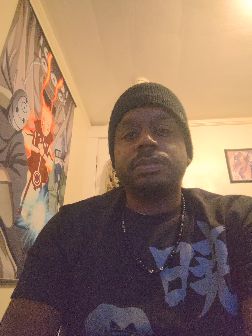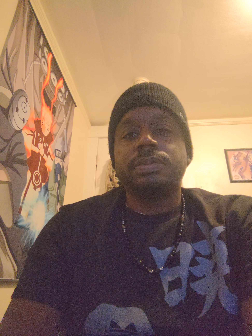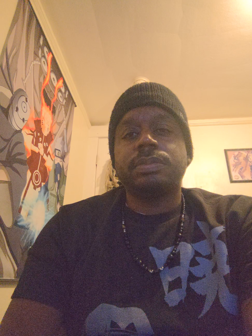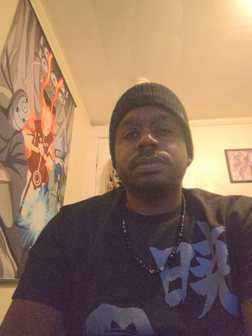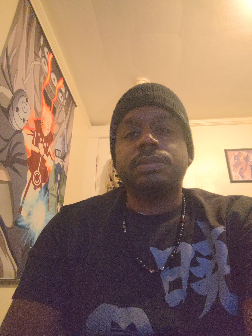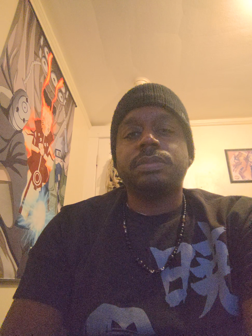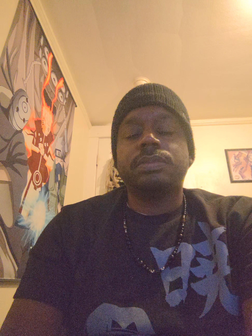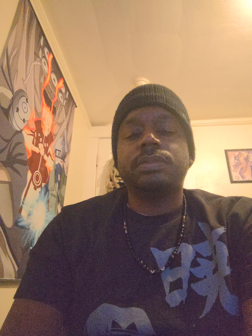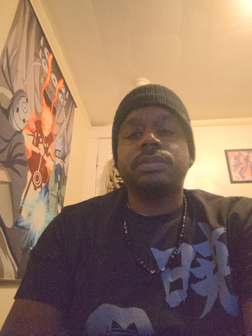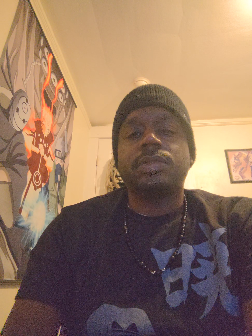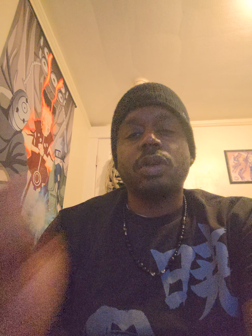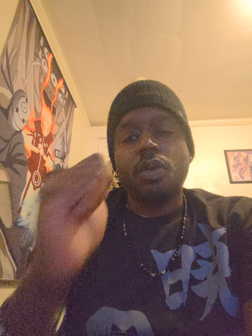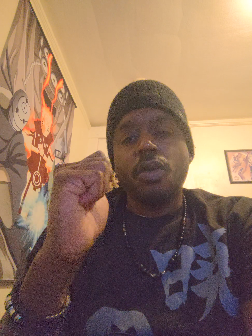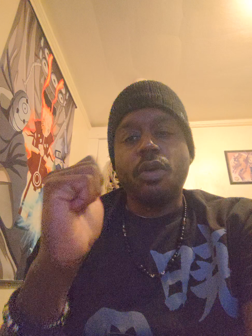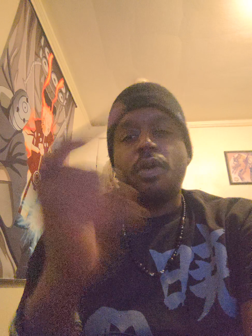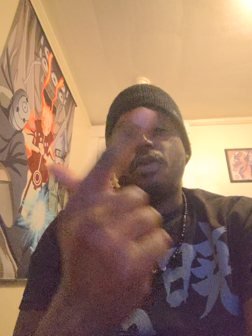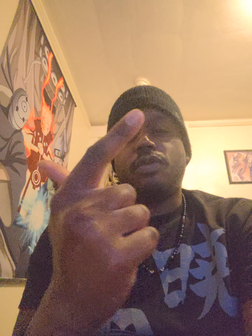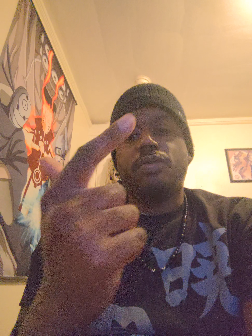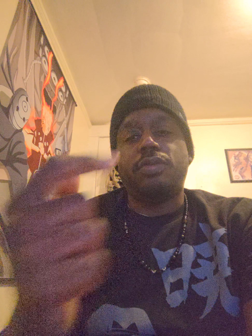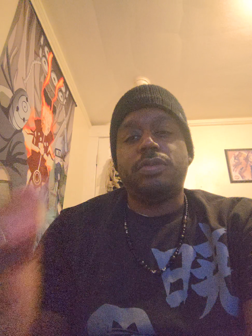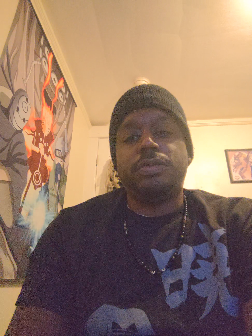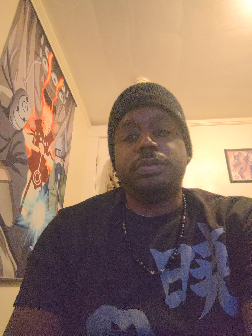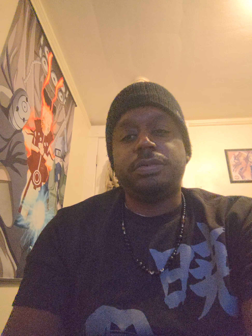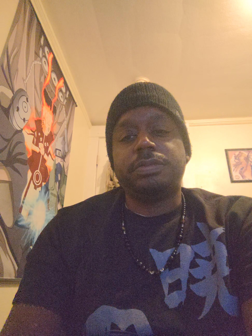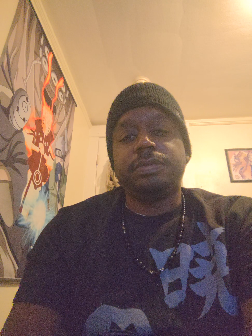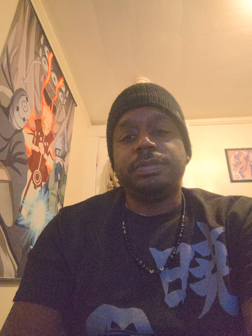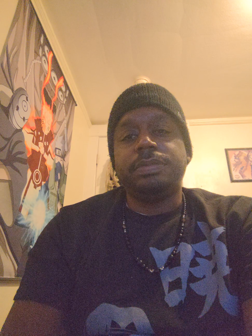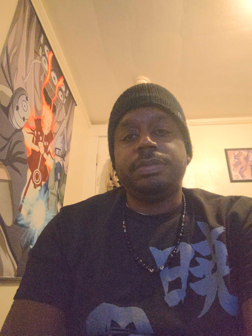all